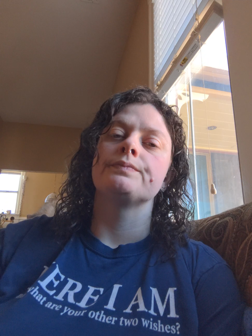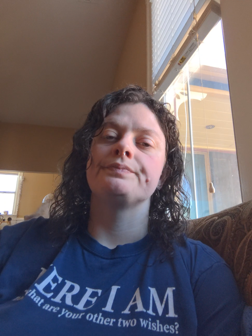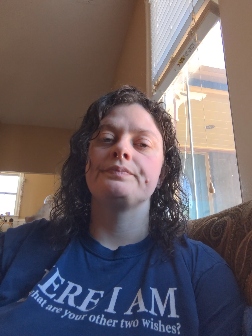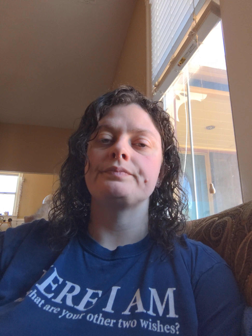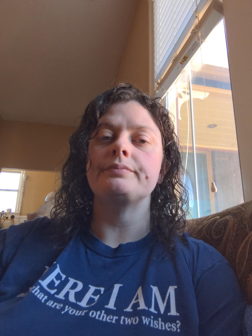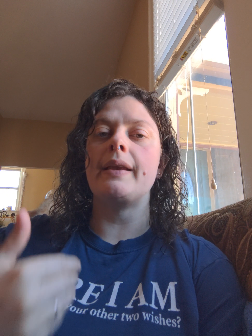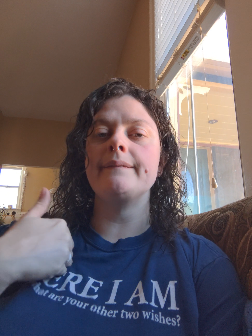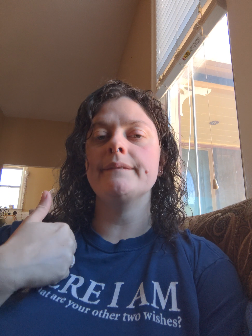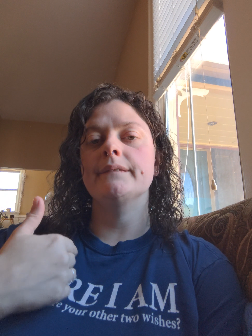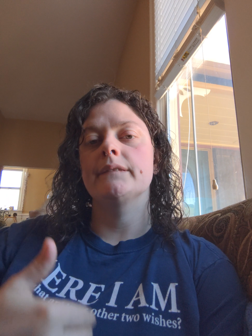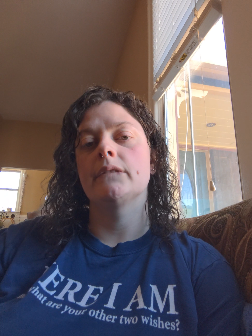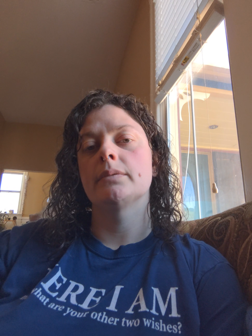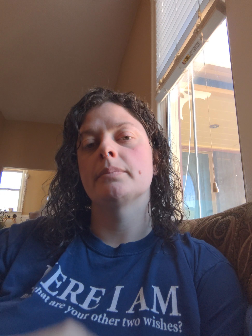have